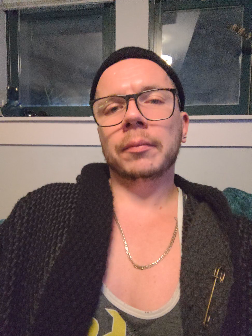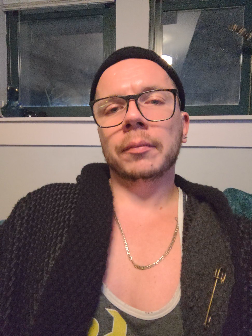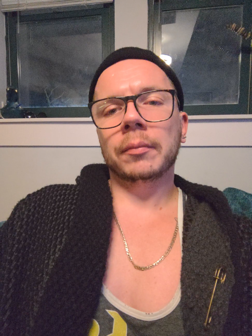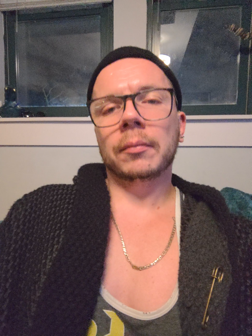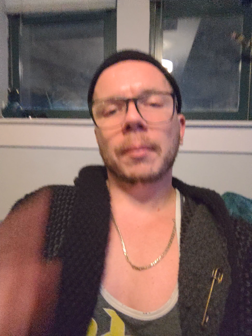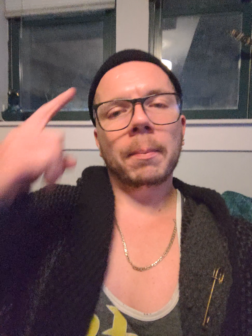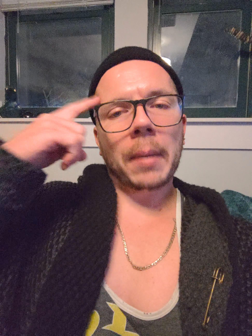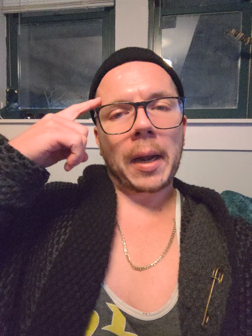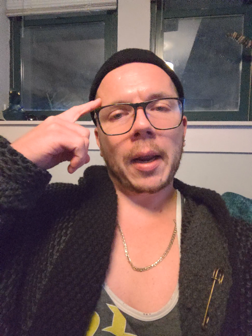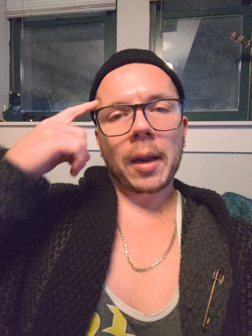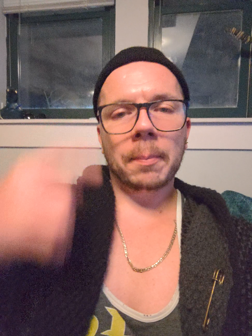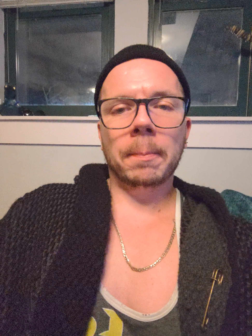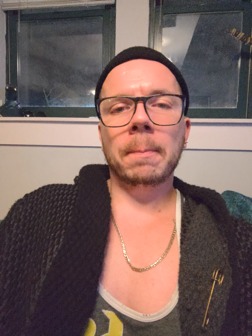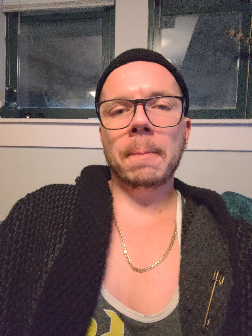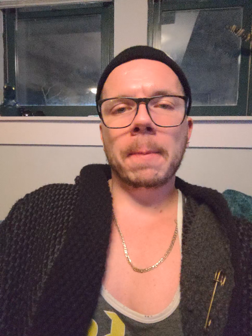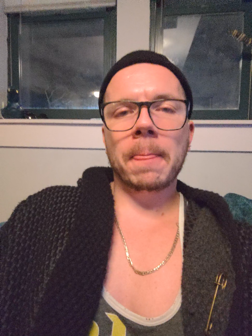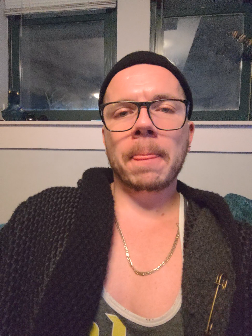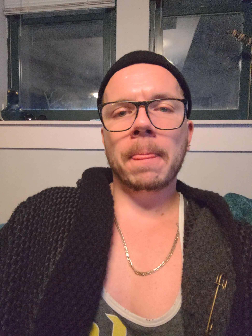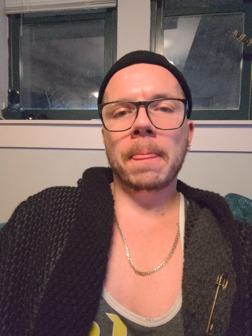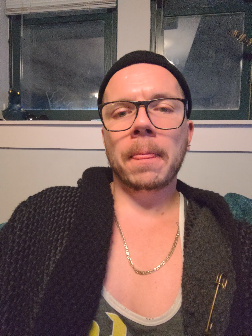penny